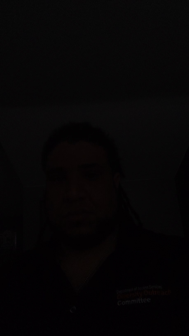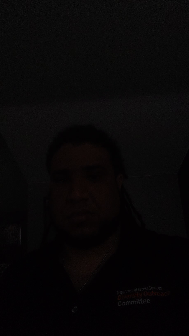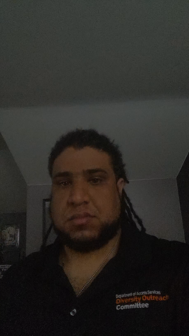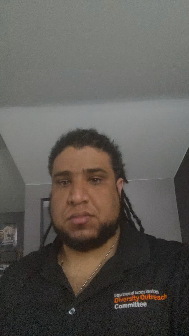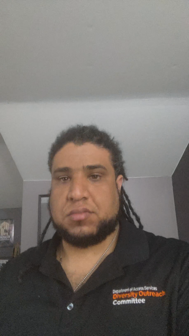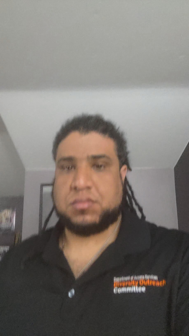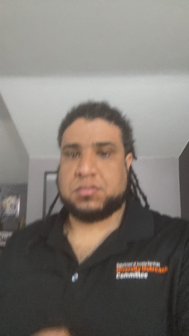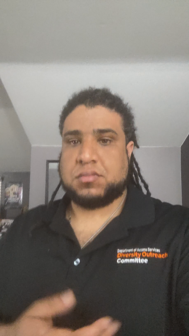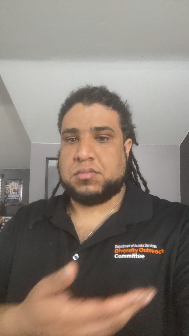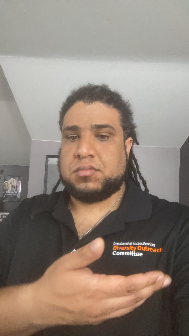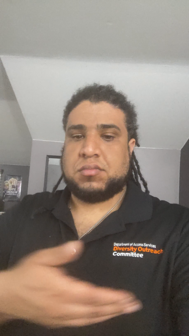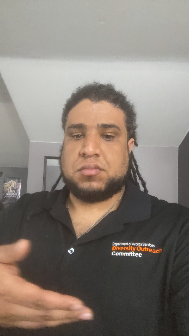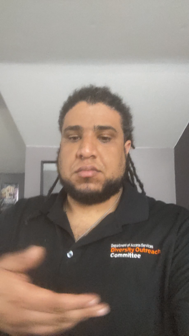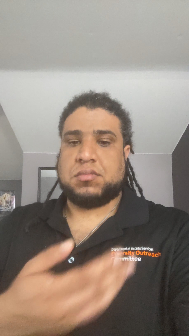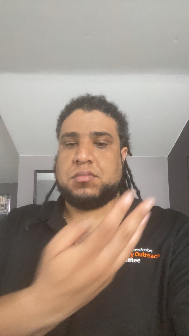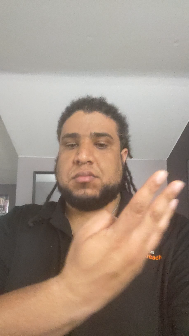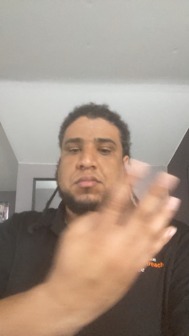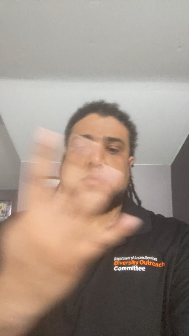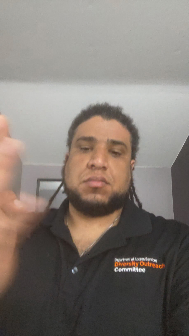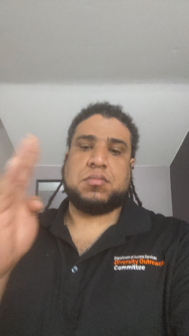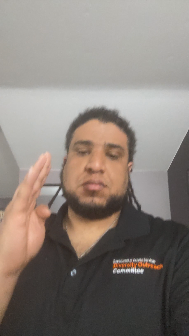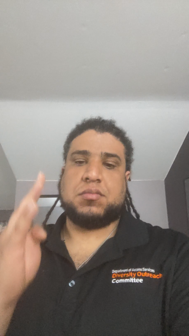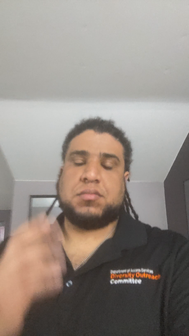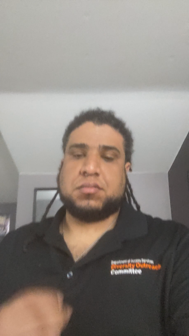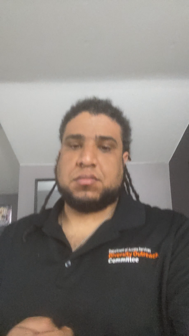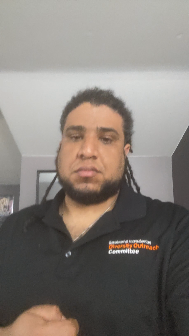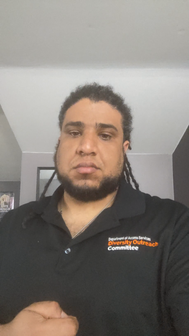crib